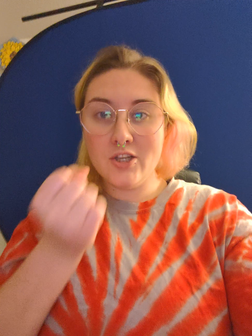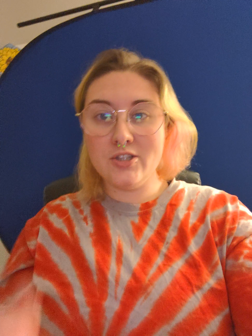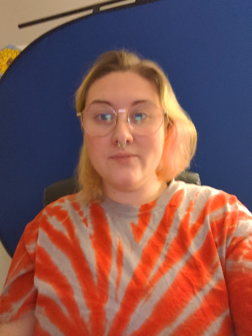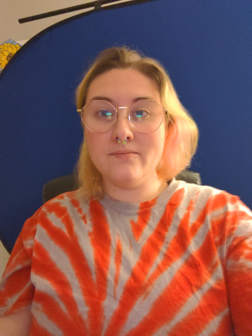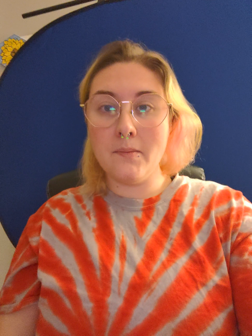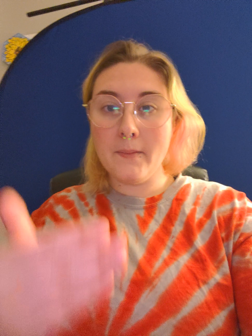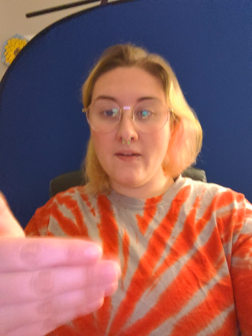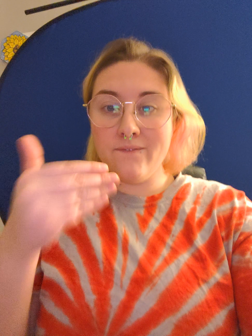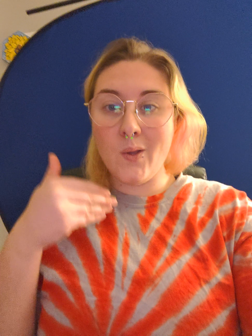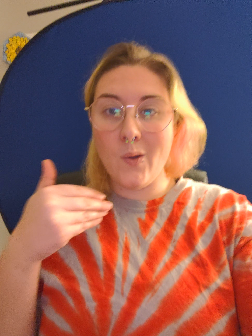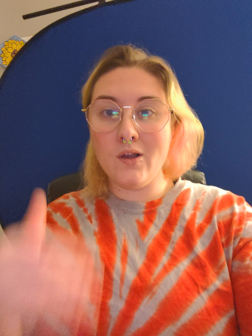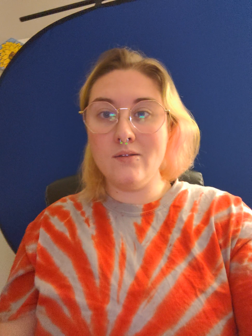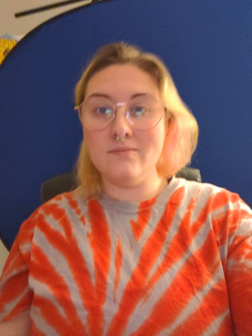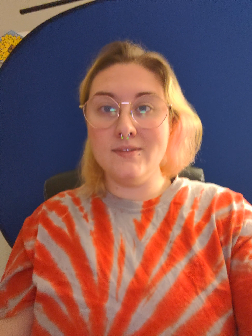before